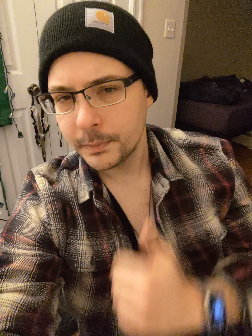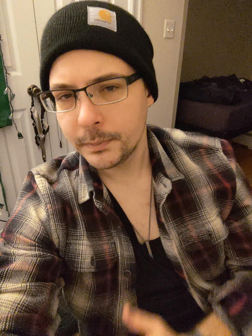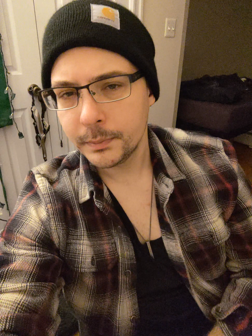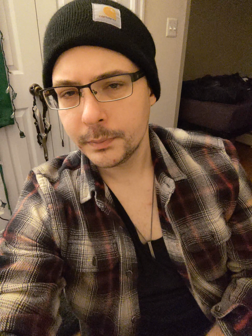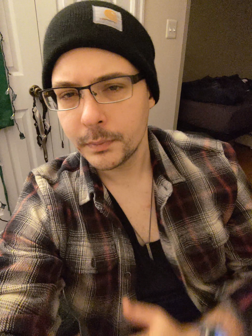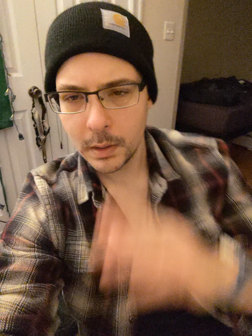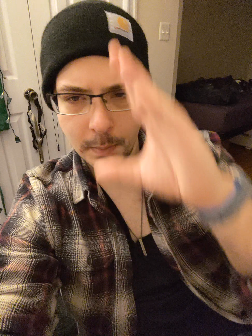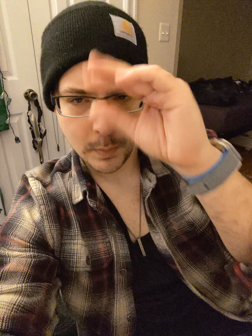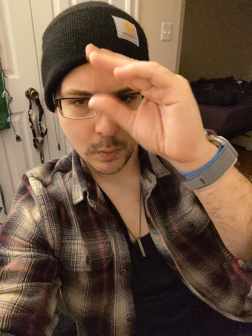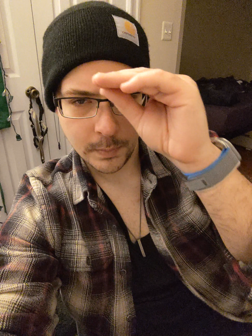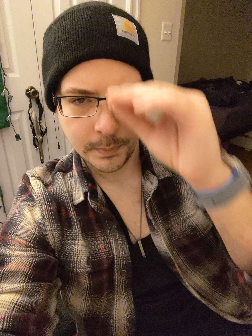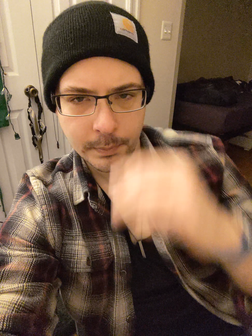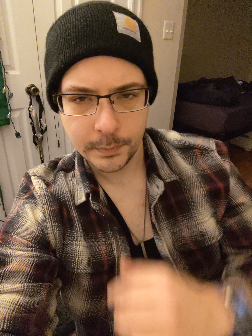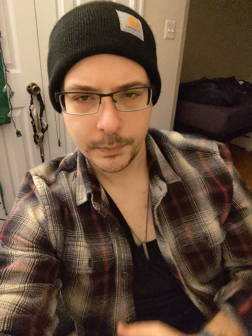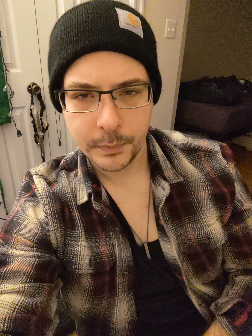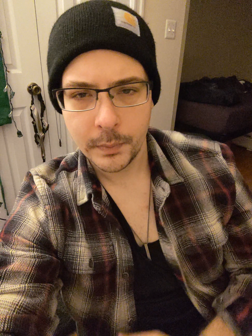boy